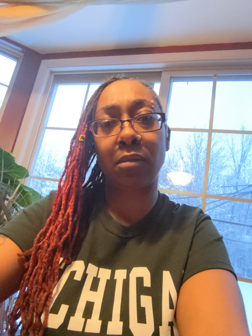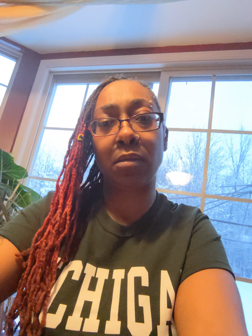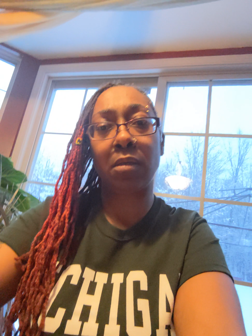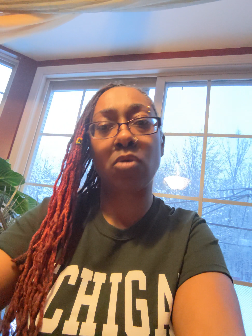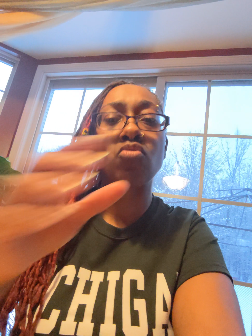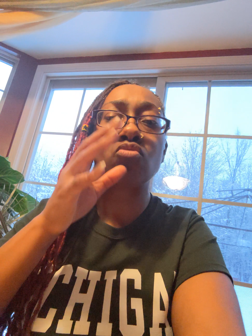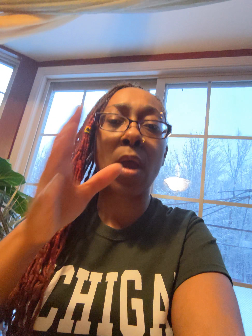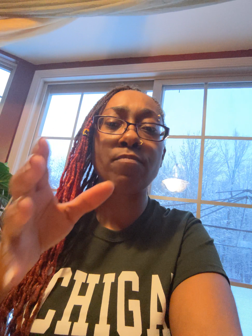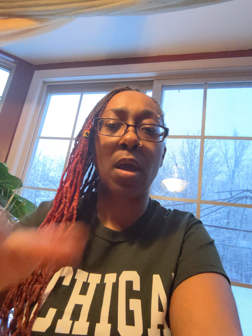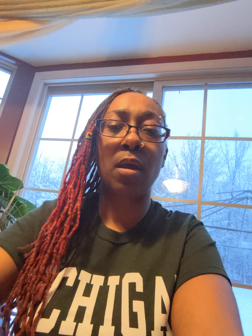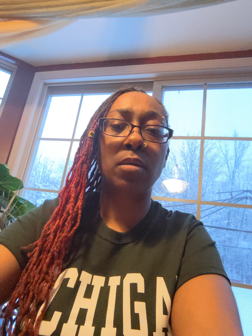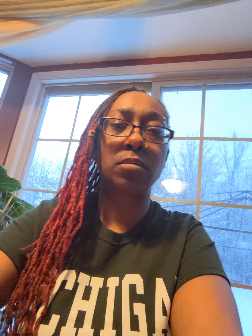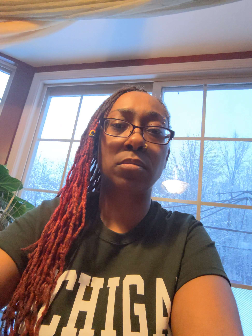grandma